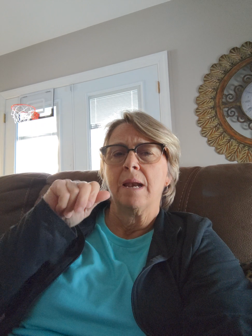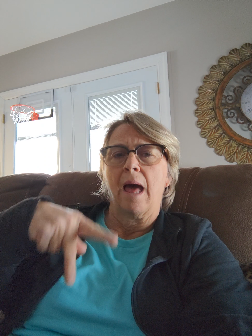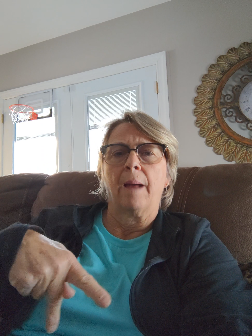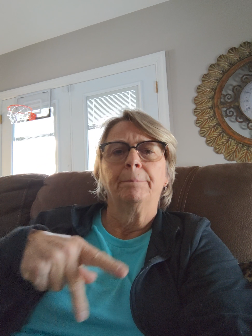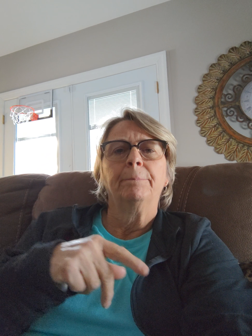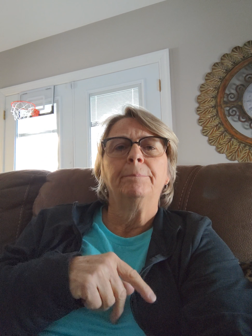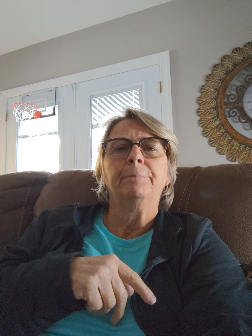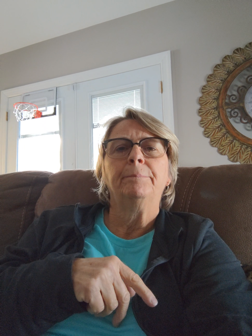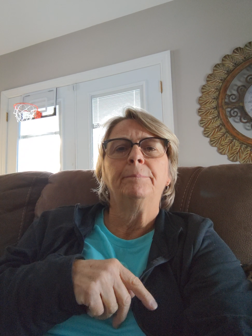nap